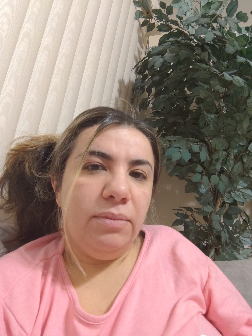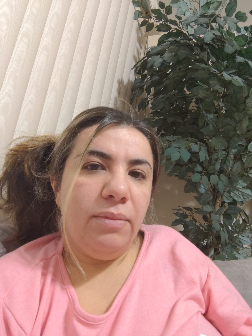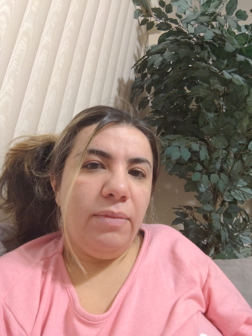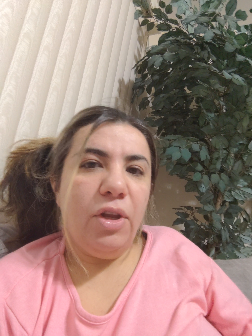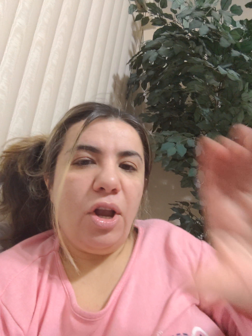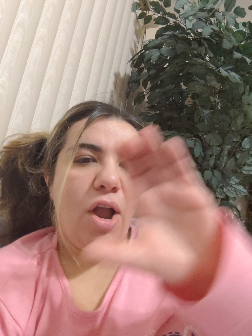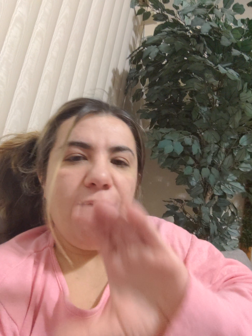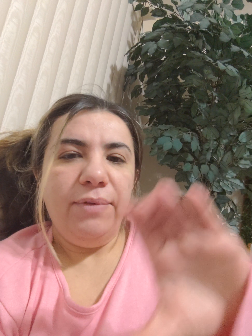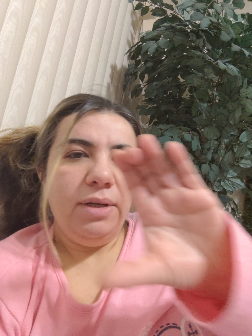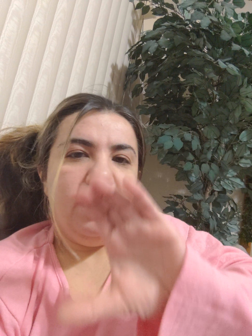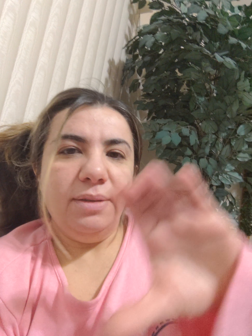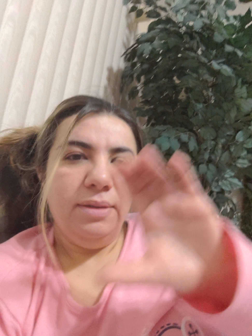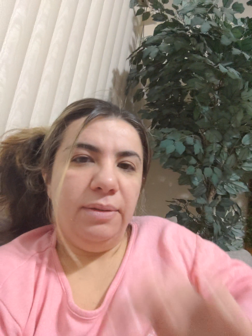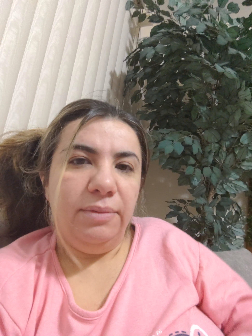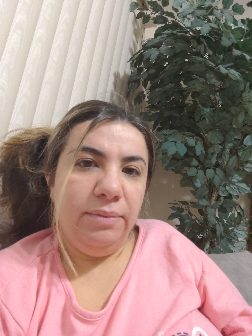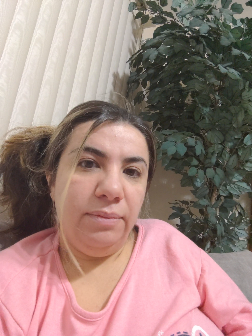chocolate